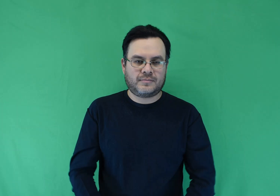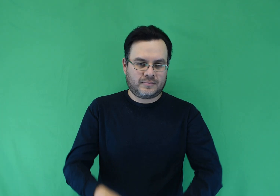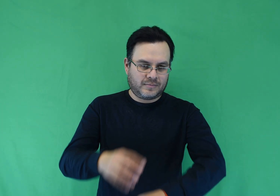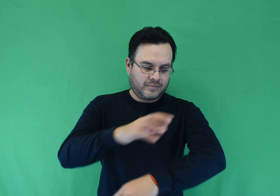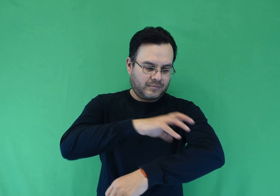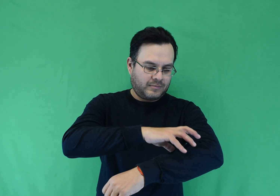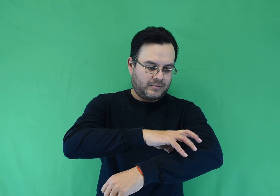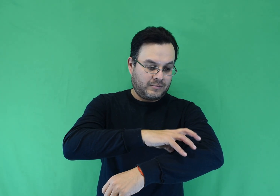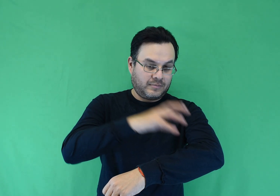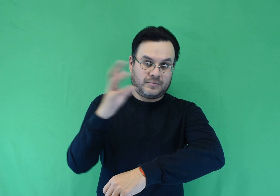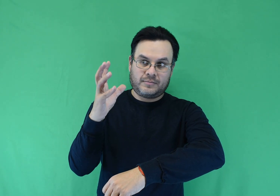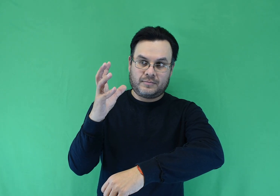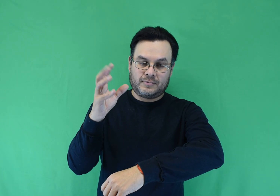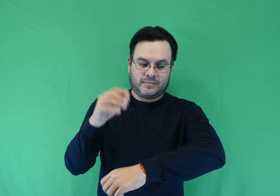brazo hinchado